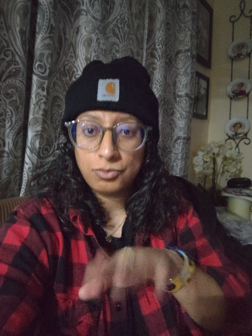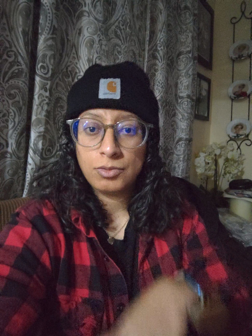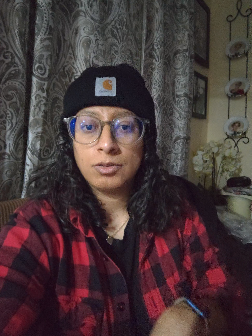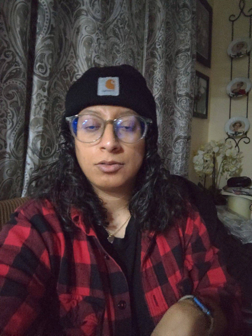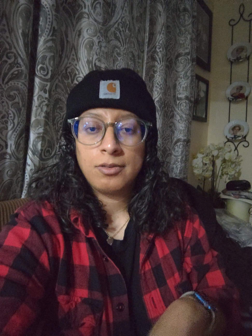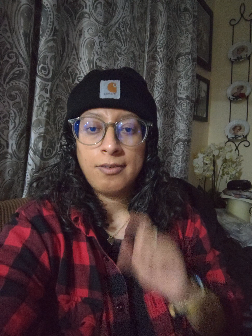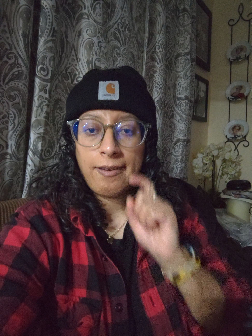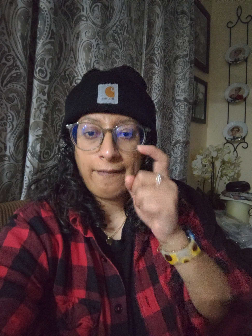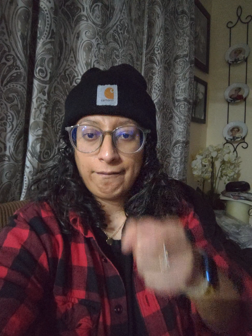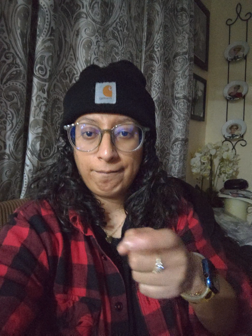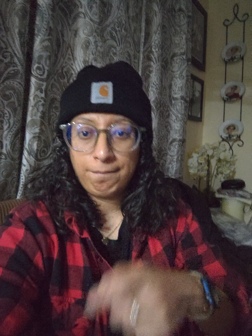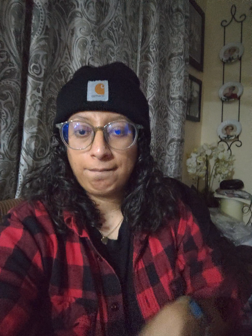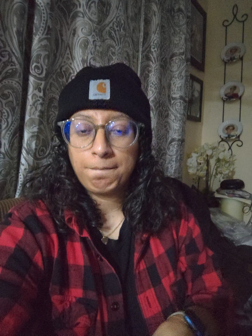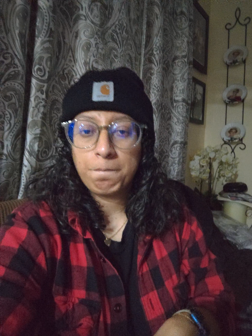give